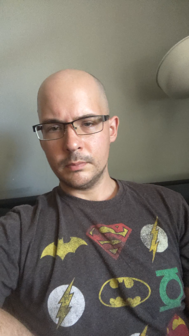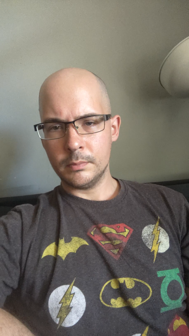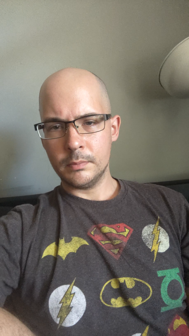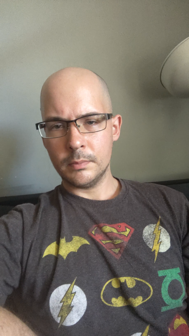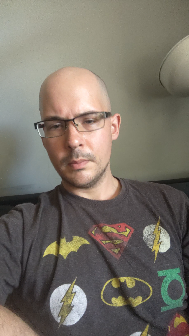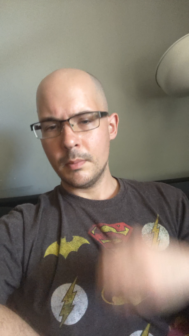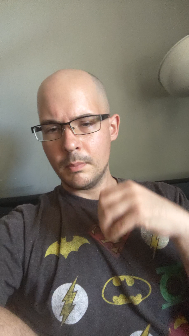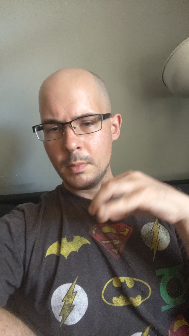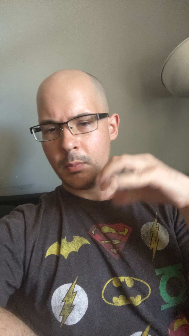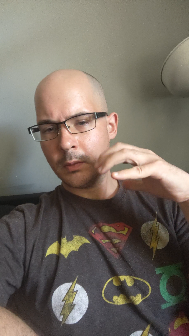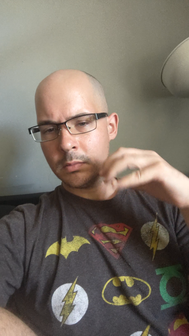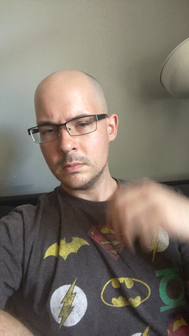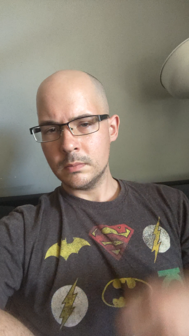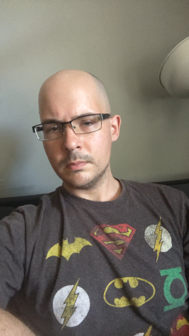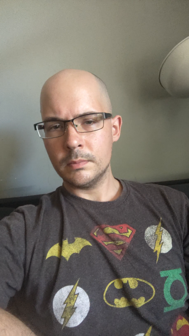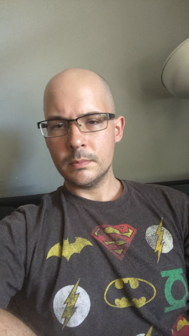bubbles